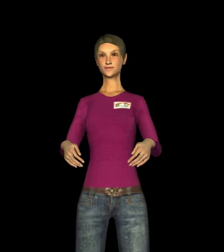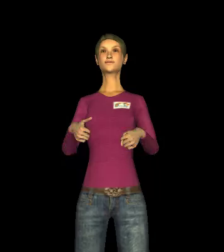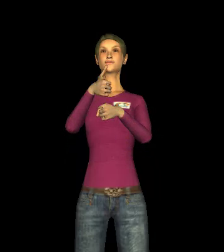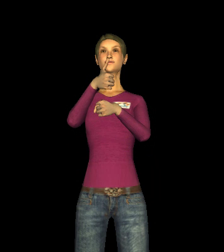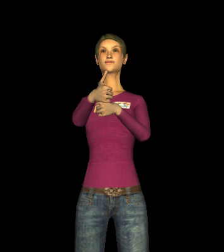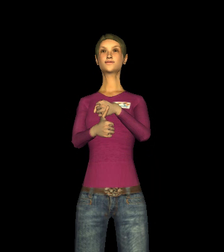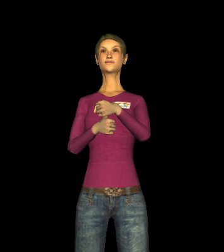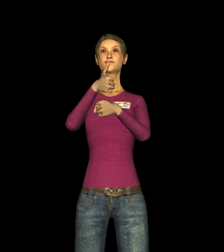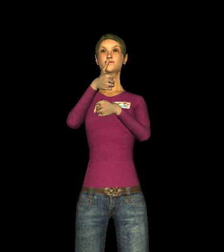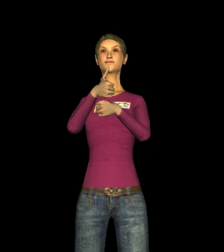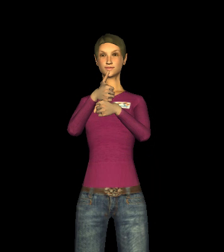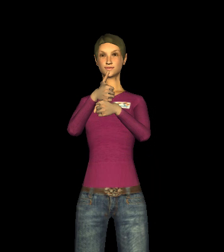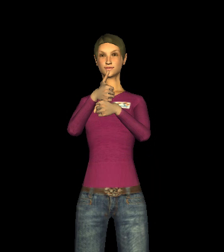يعني